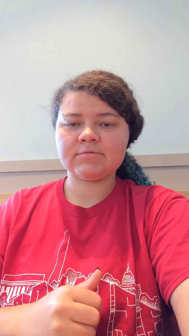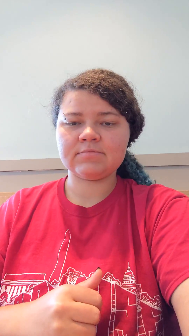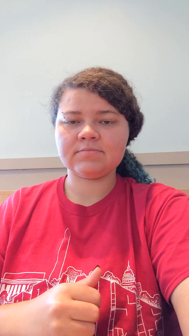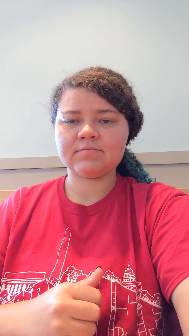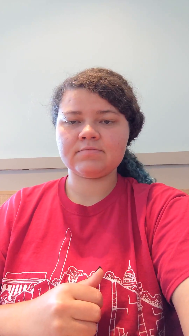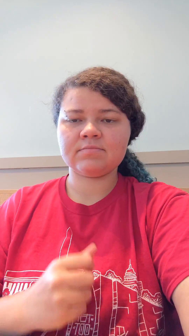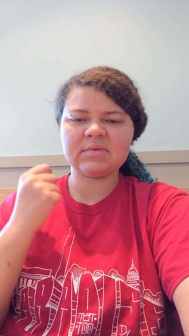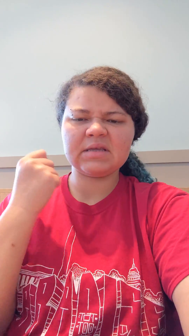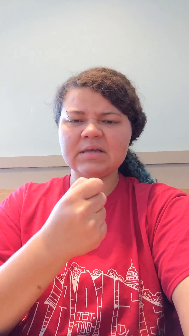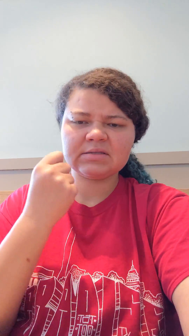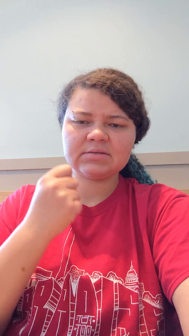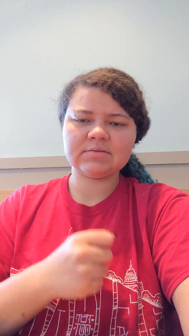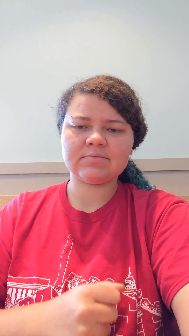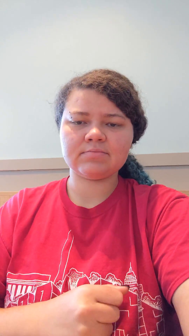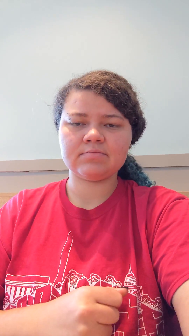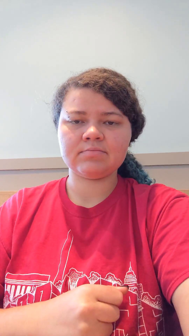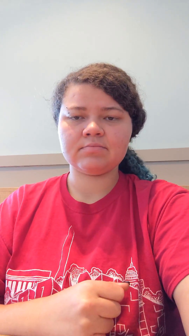hit